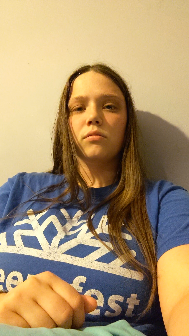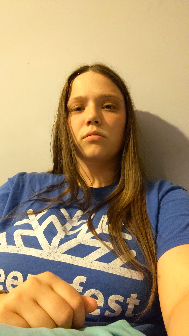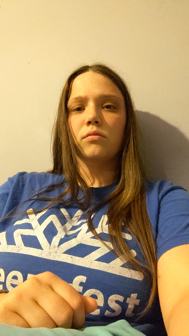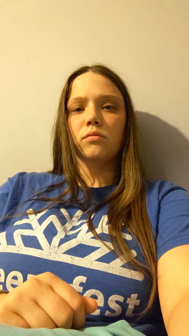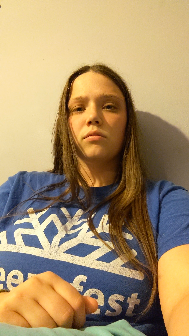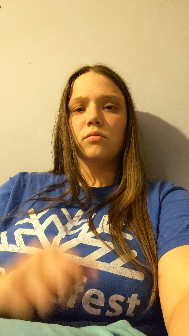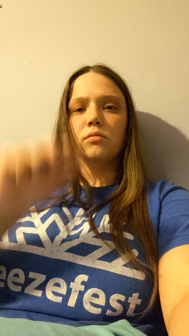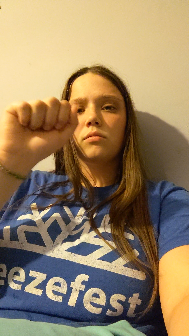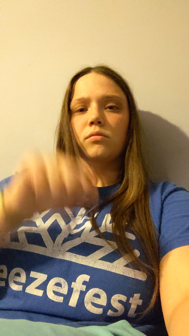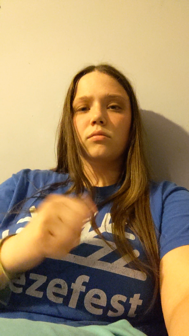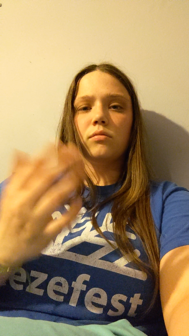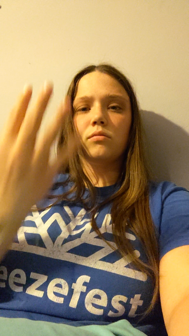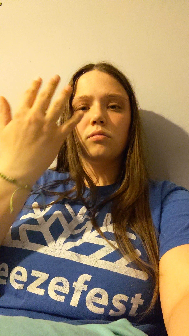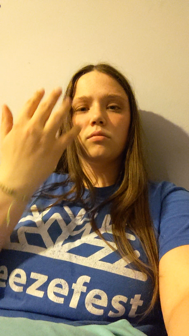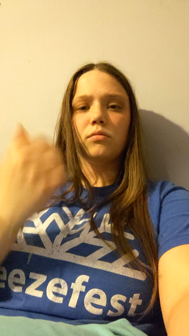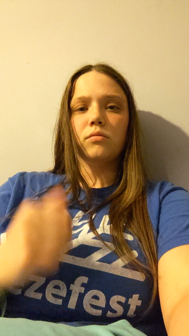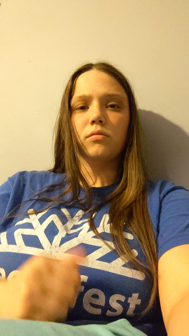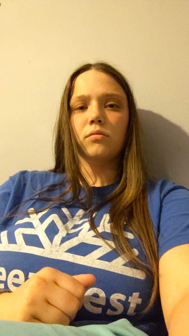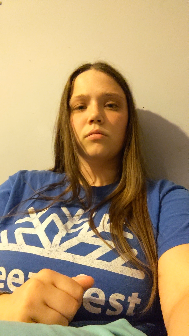gloves